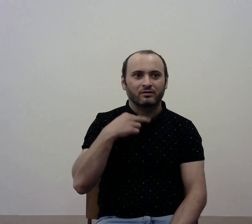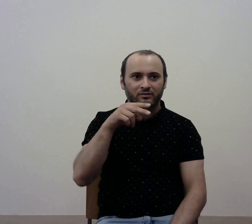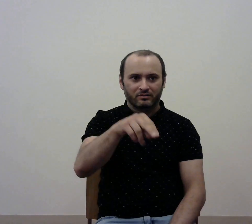gedə